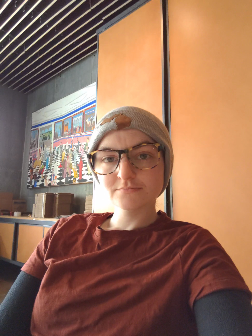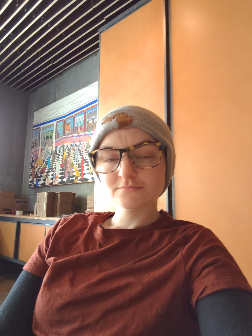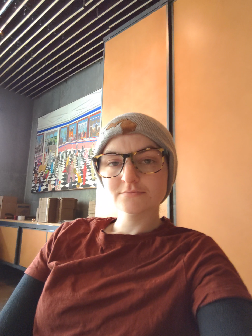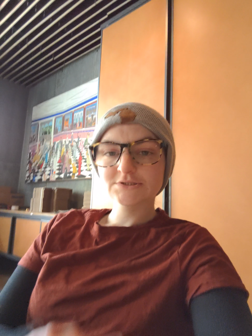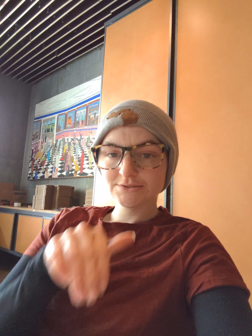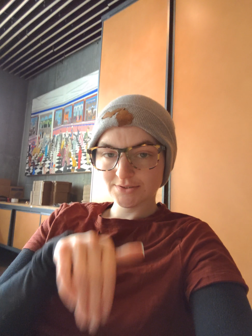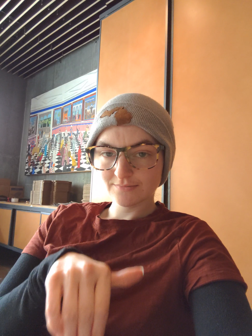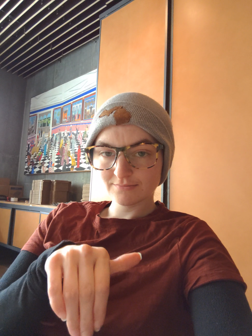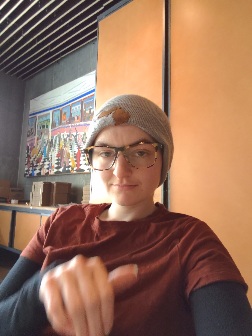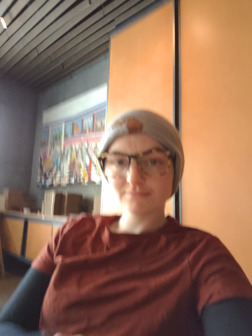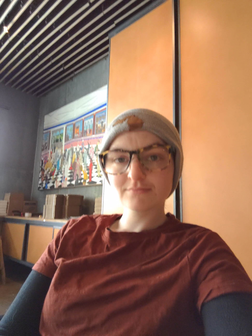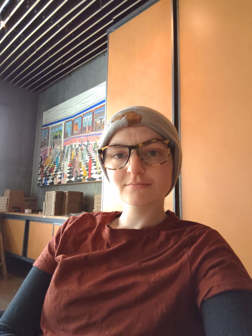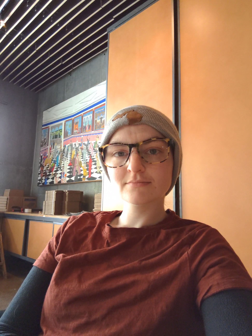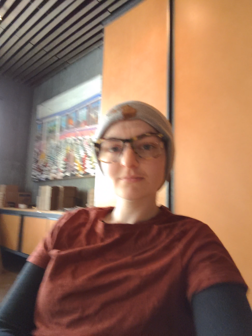night